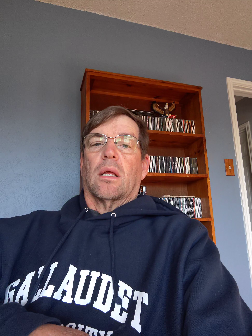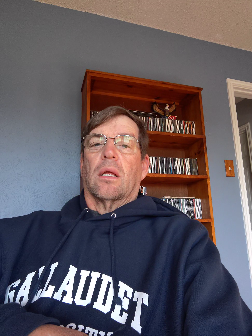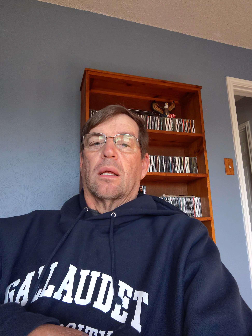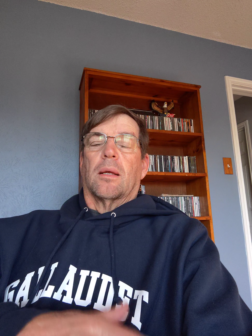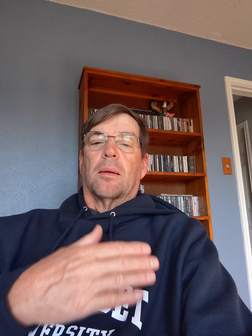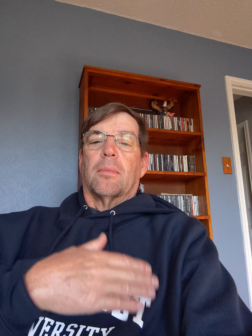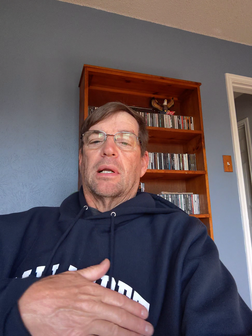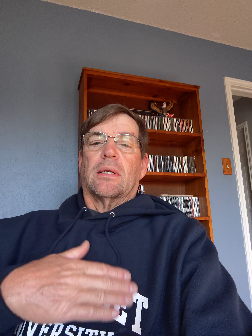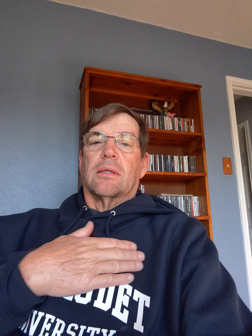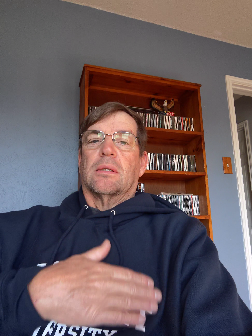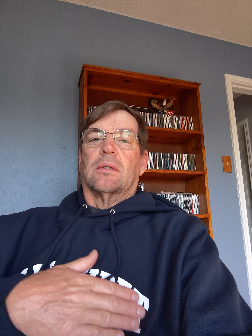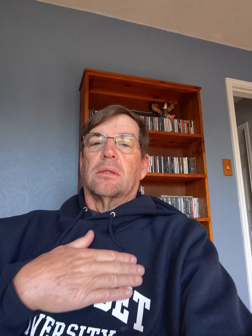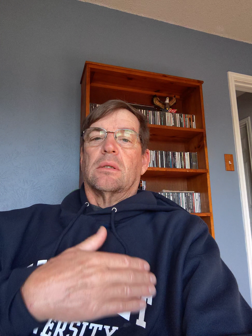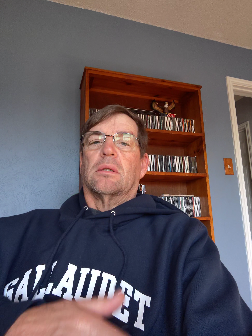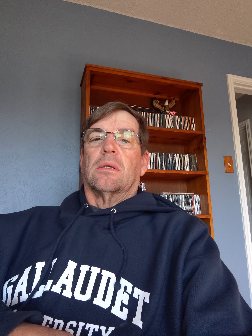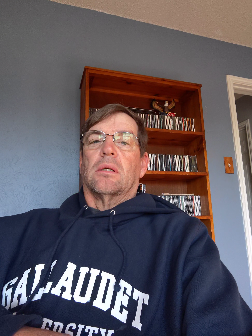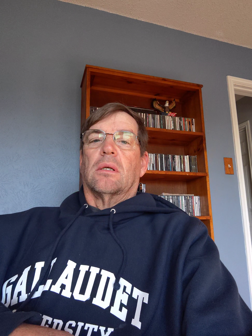please